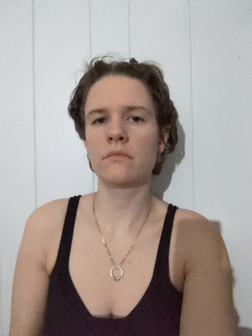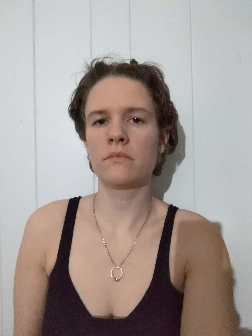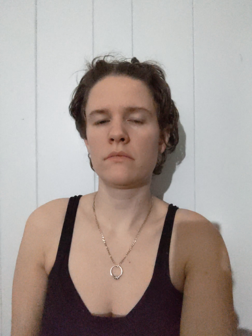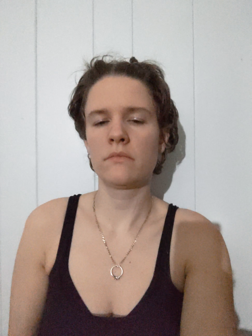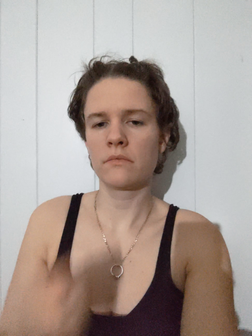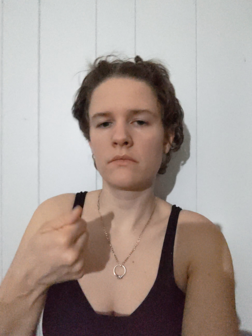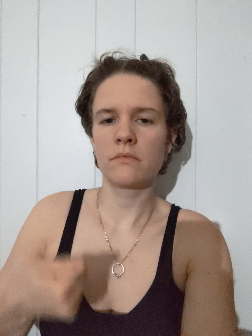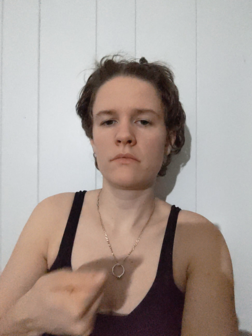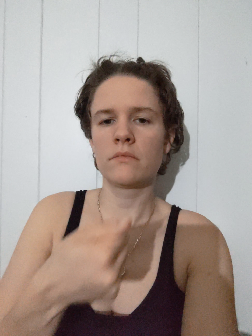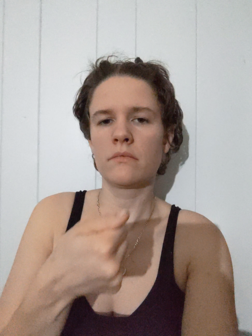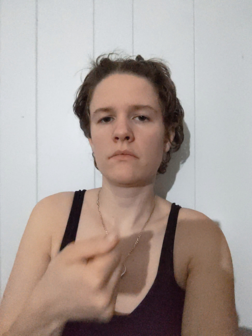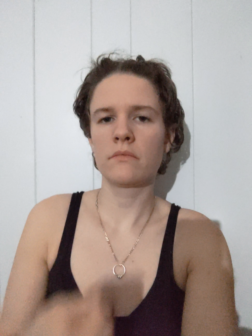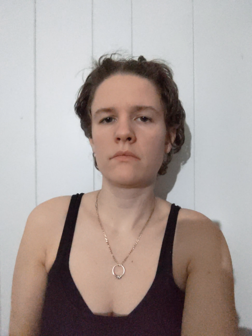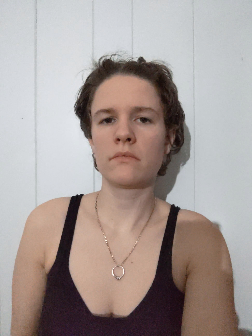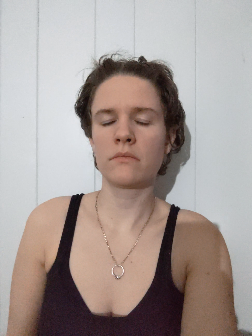hide